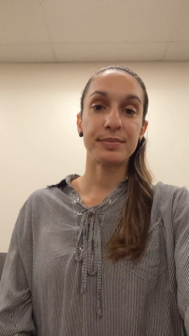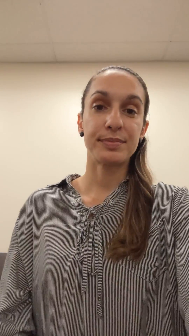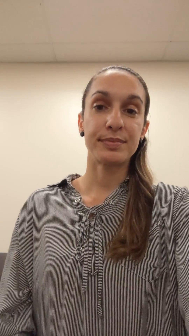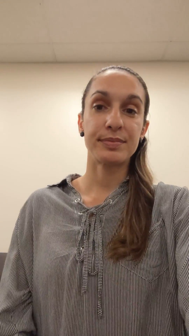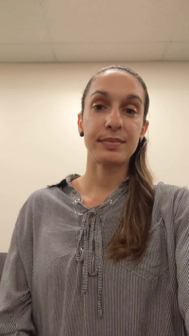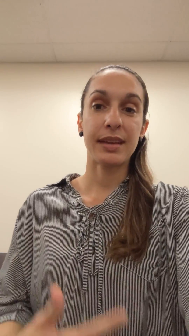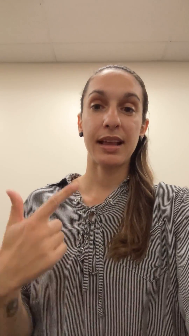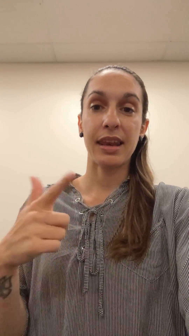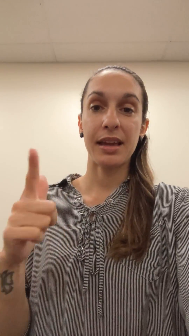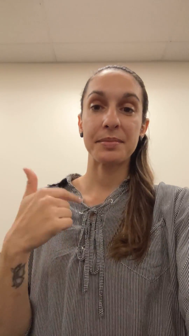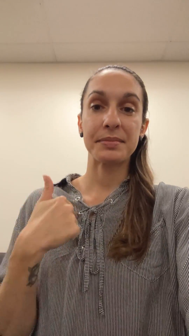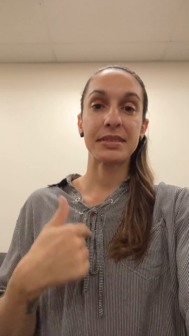let me